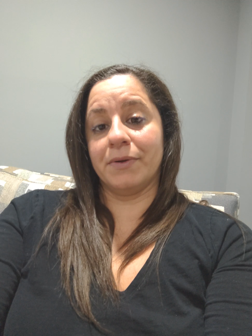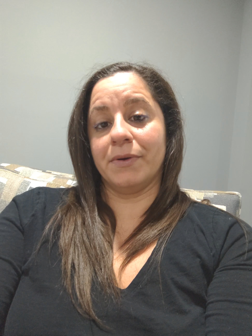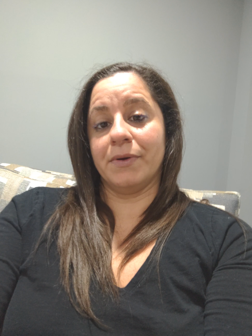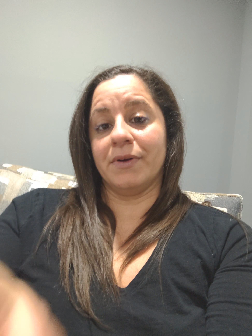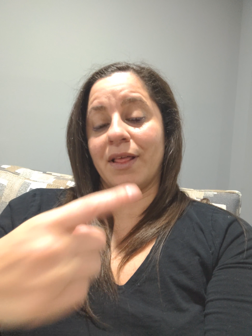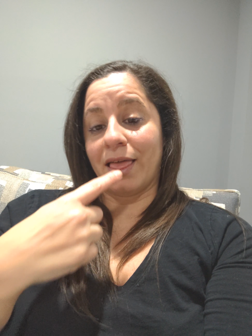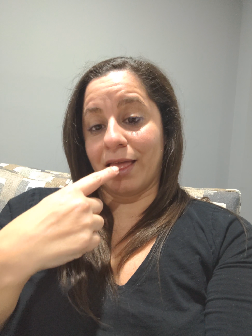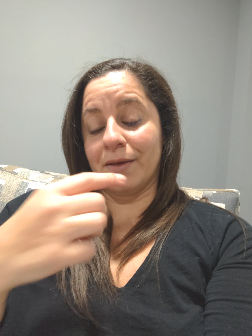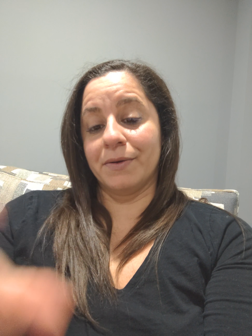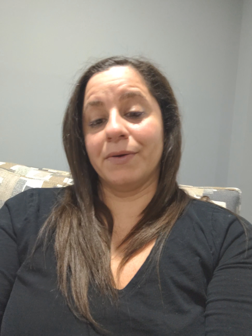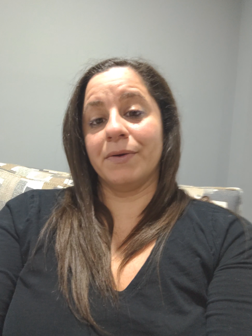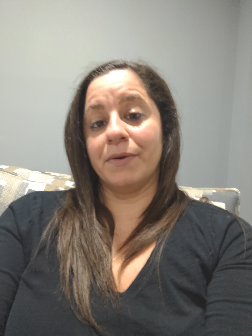tongue